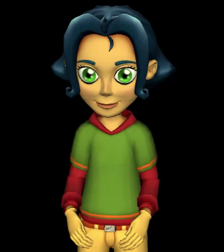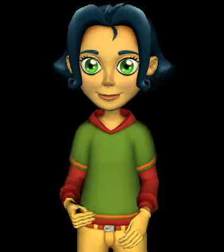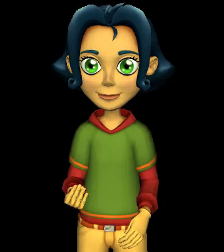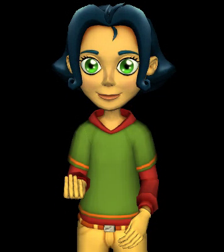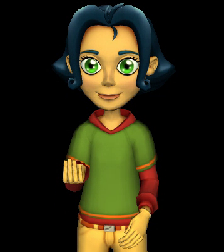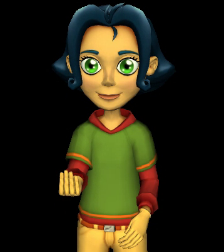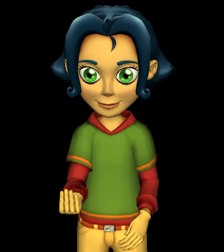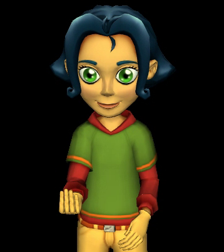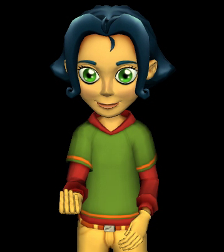يعطي